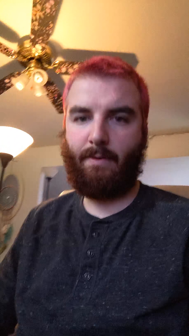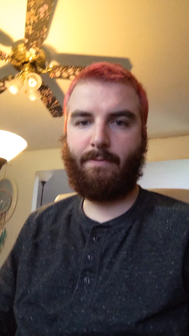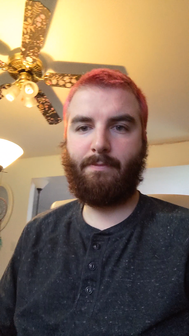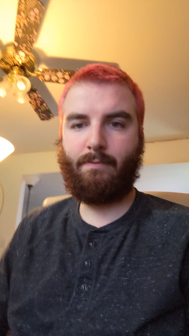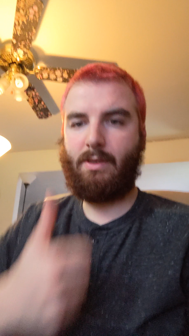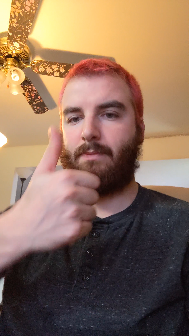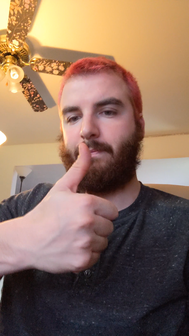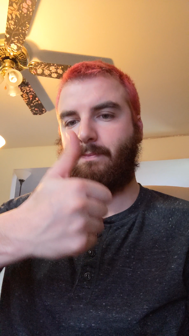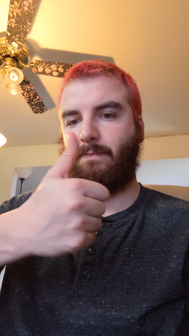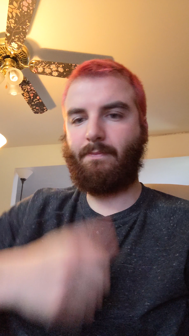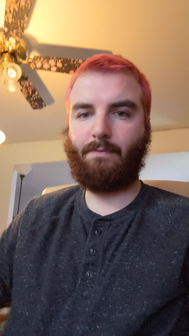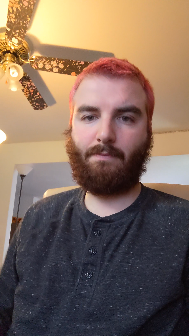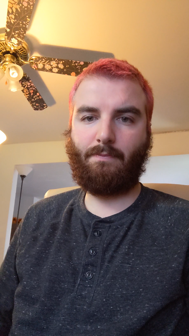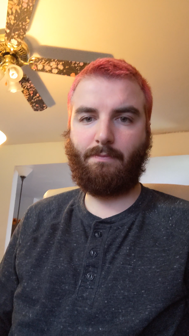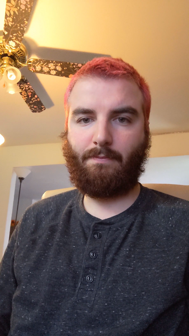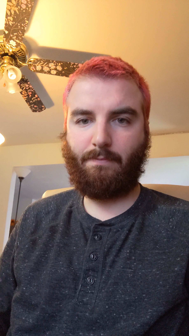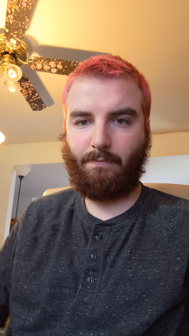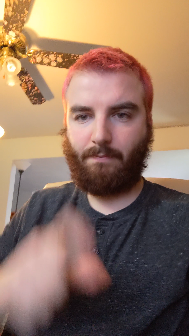help